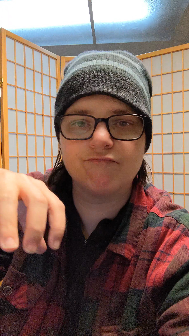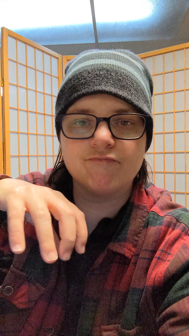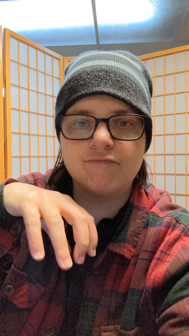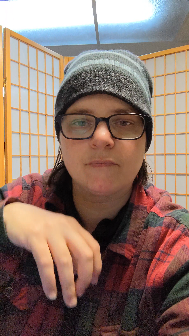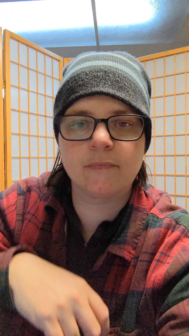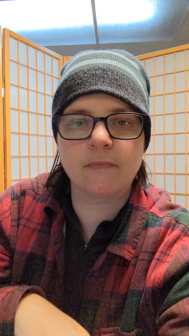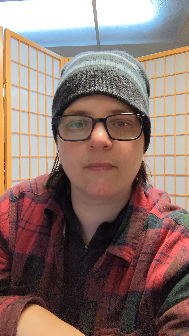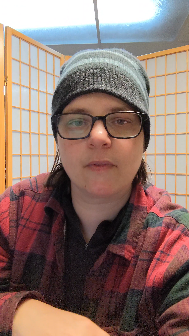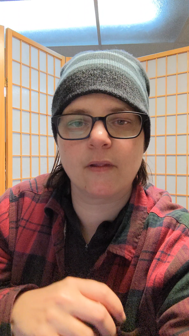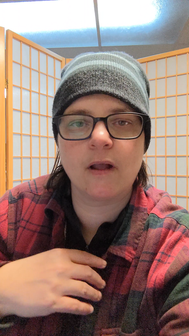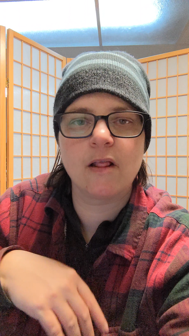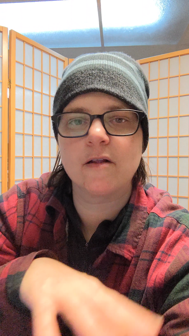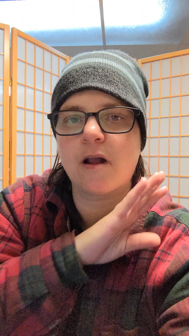scarf